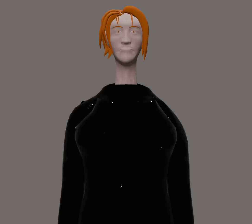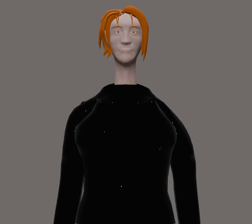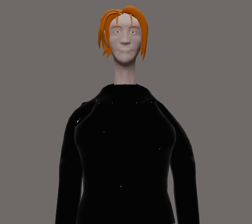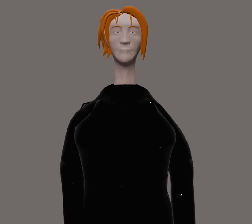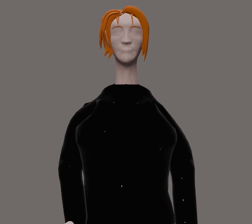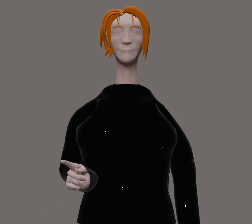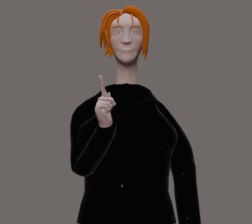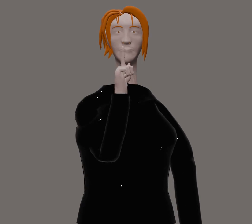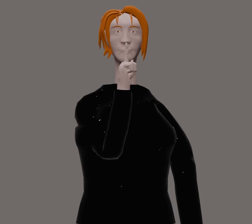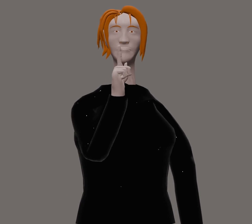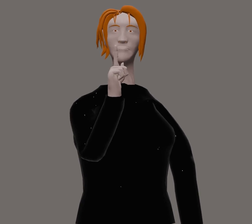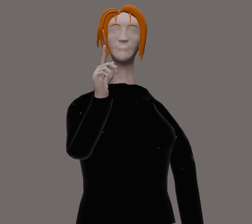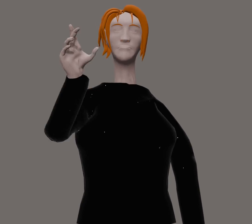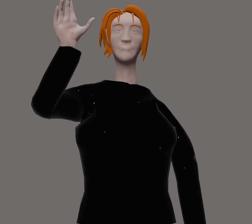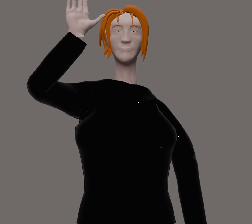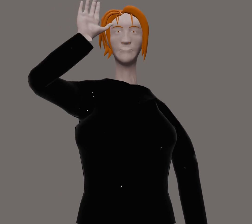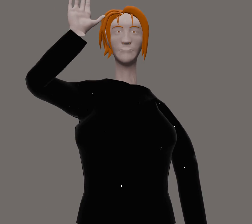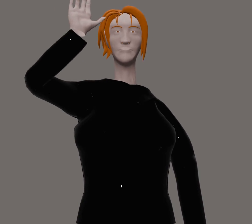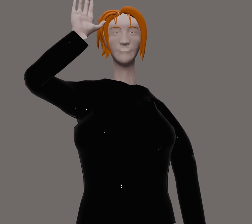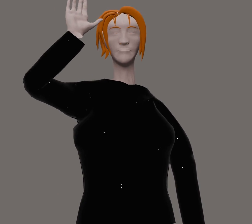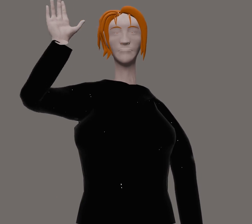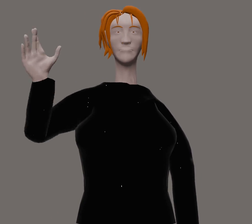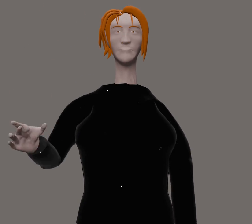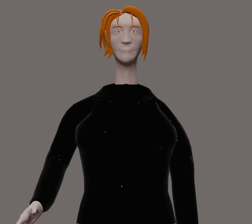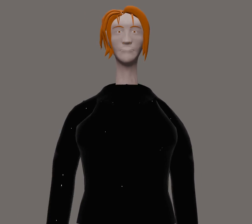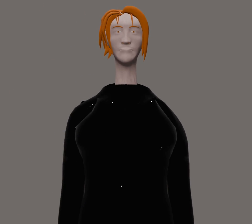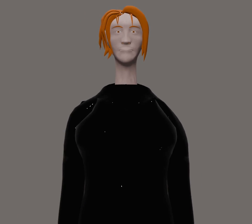Biological Father